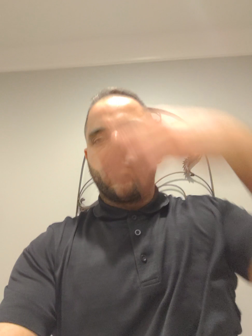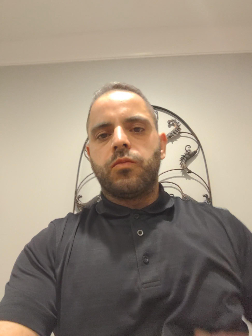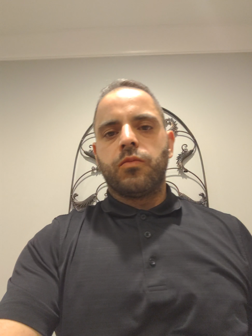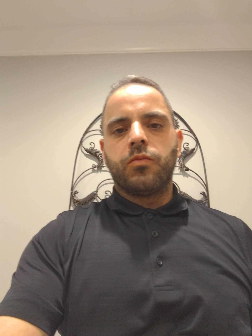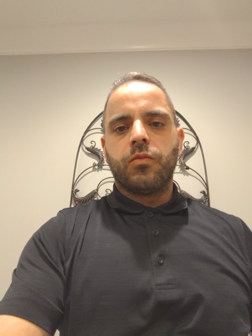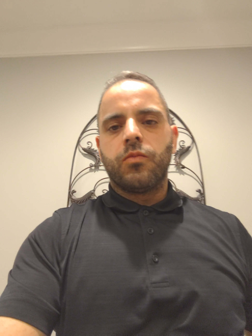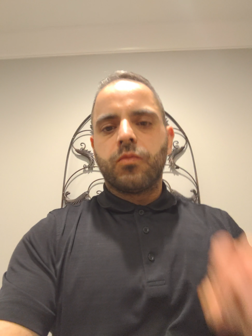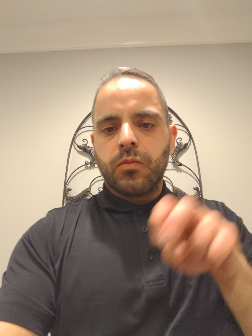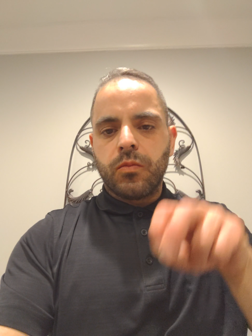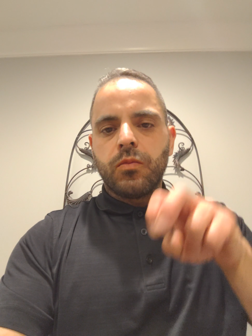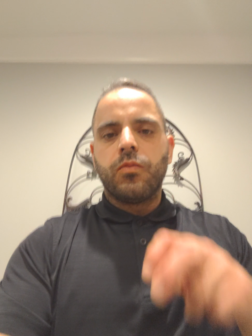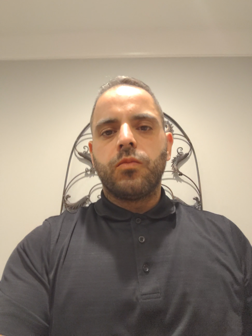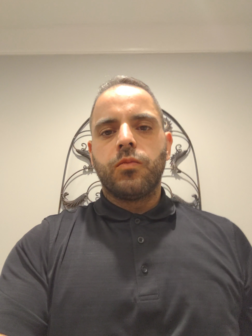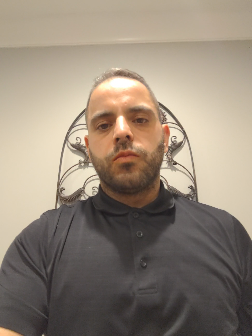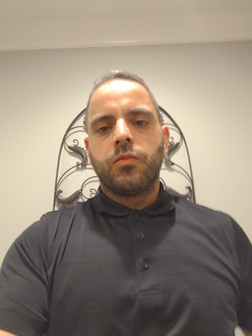chair